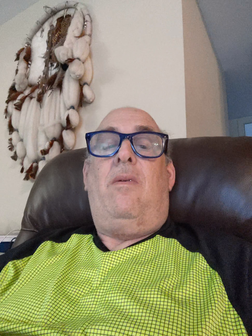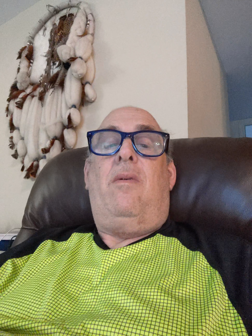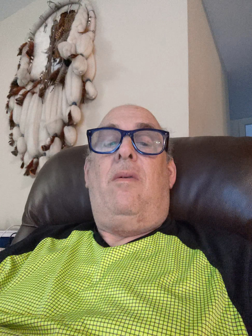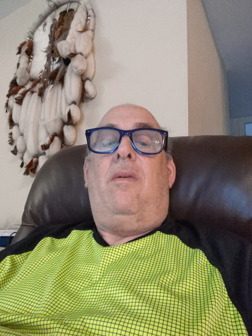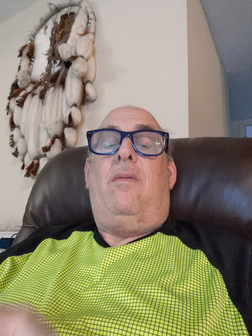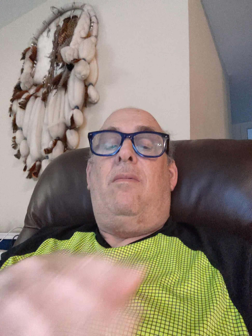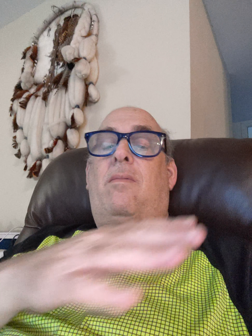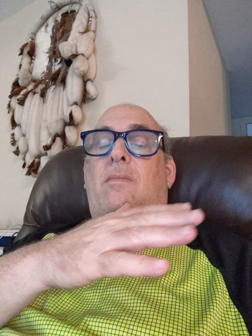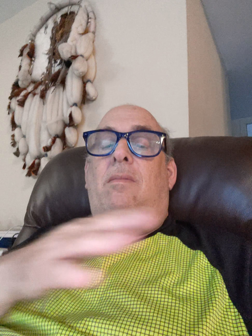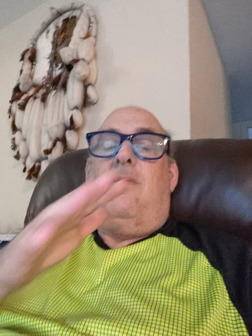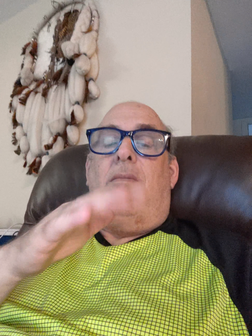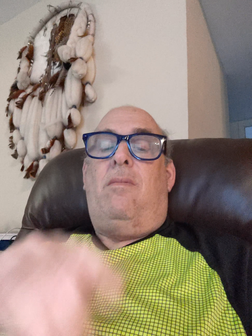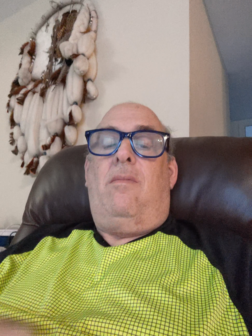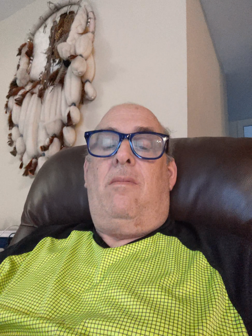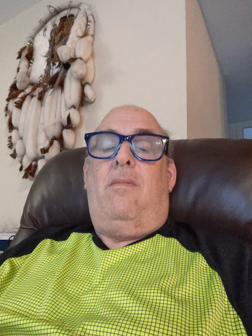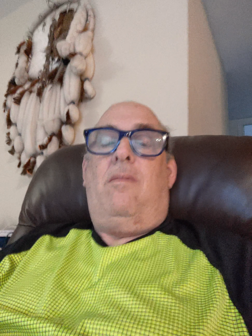farm